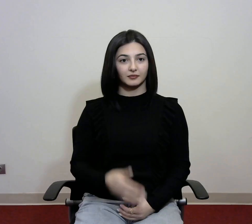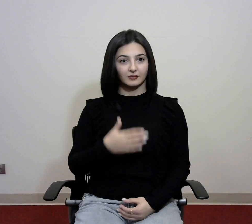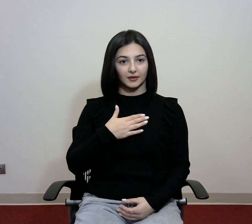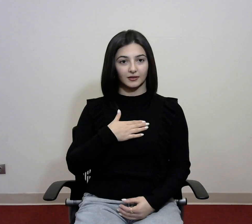mən